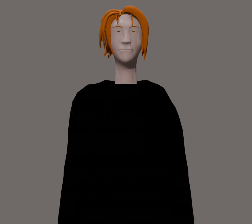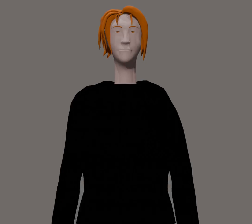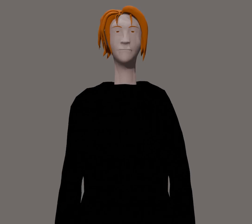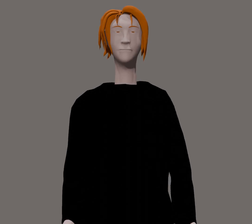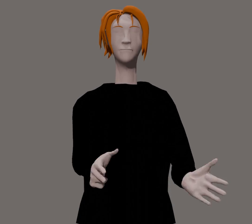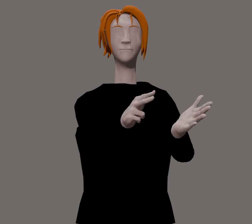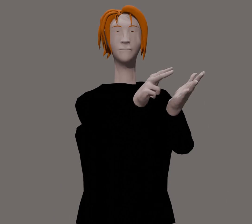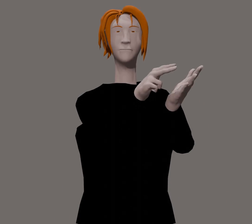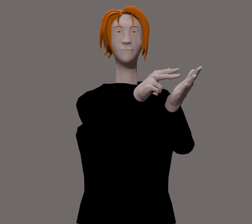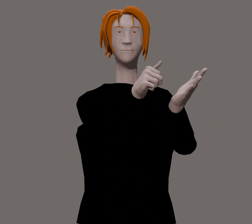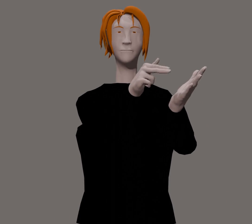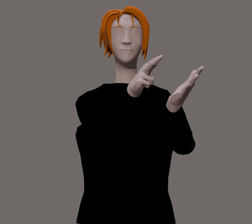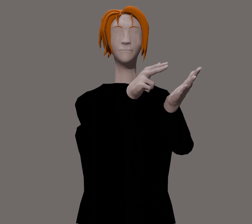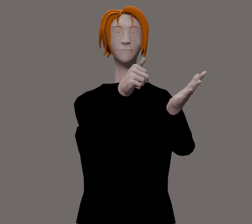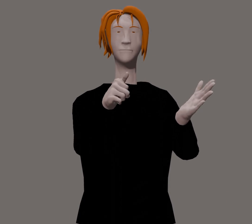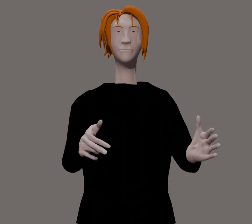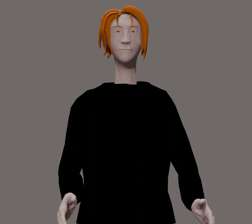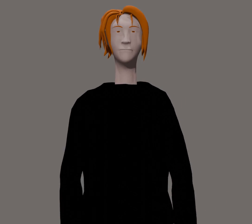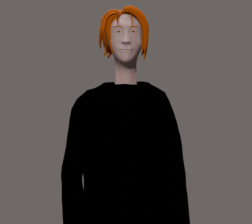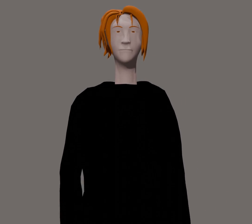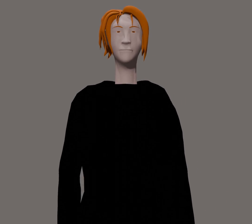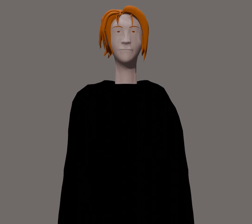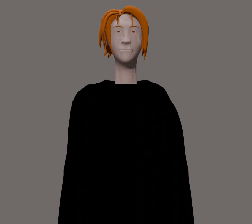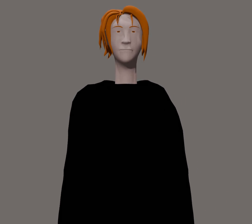Butter